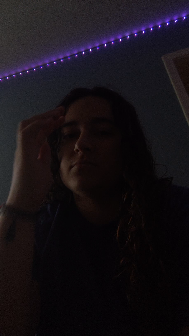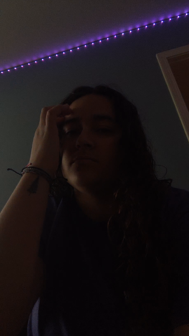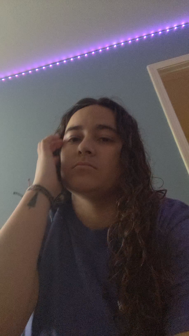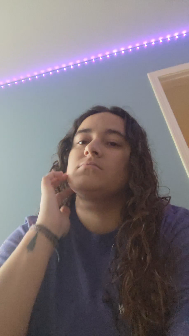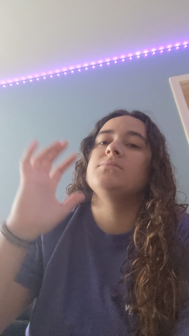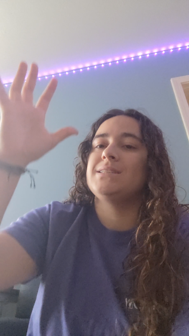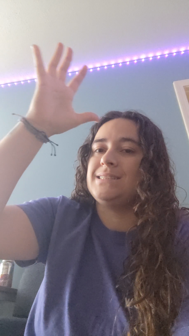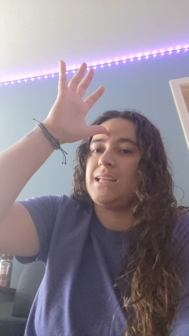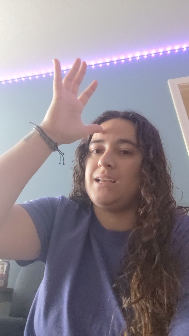daddy